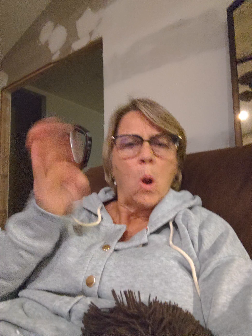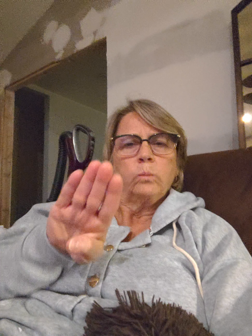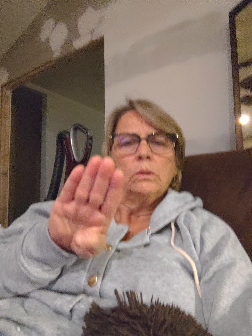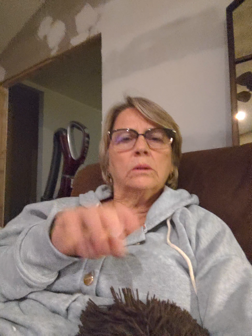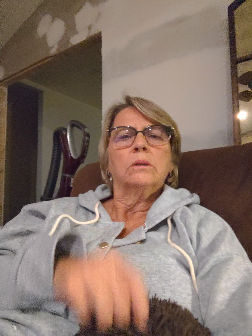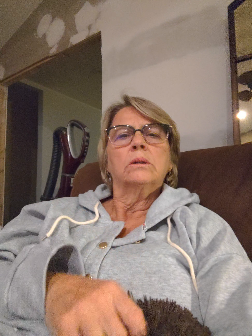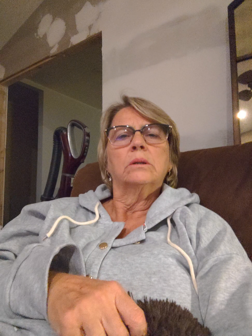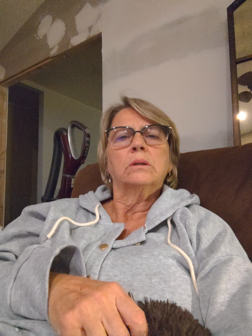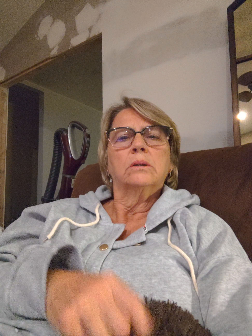close